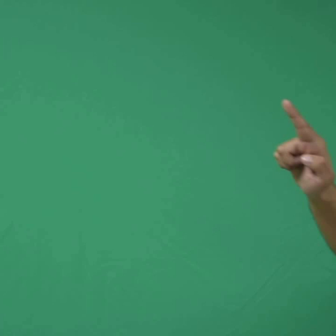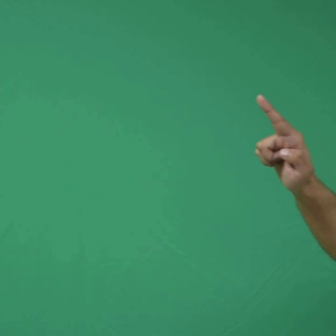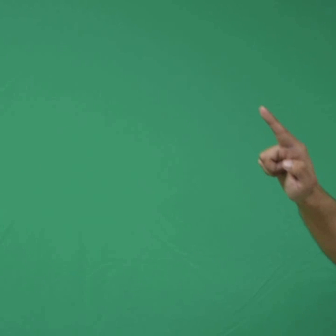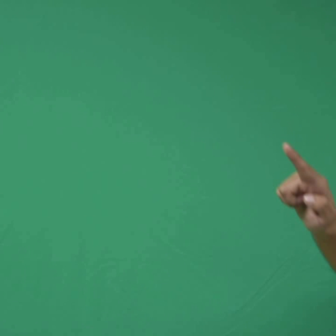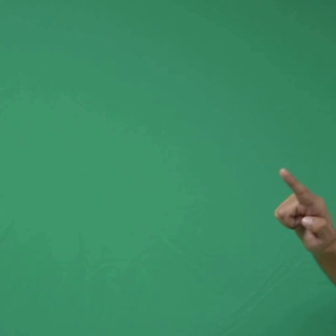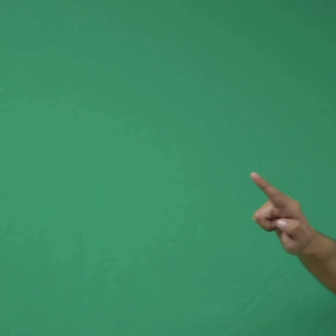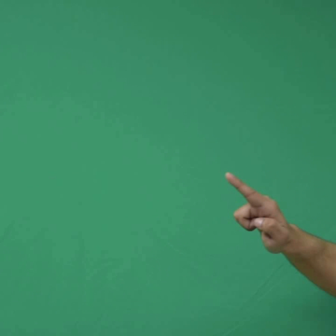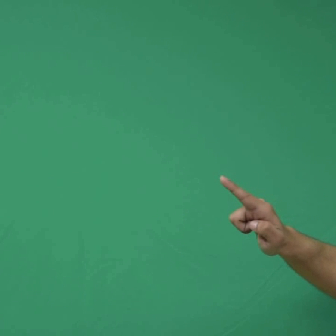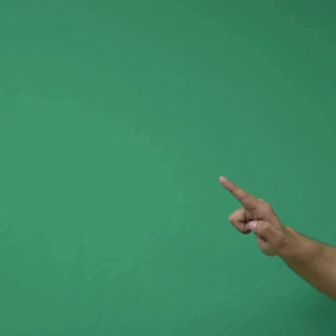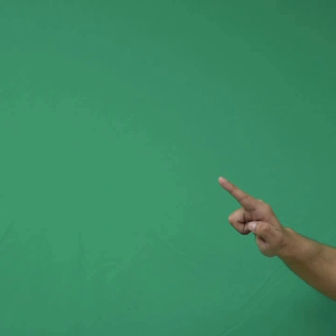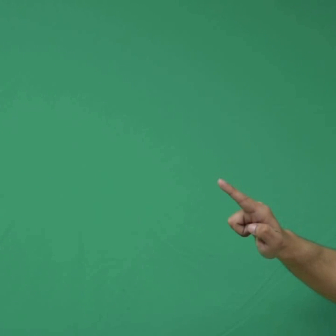Z